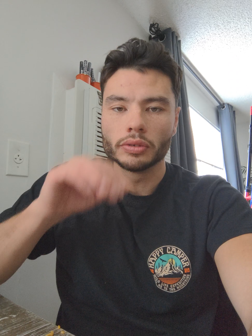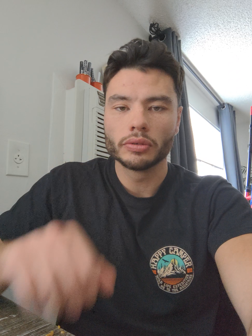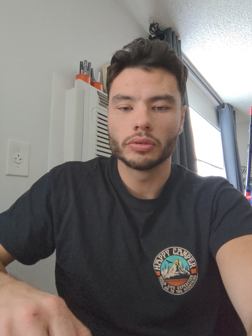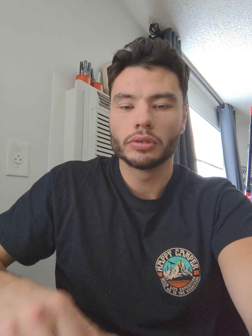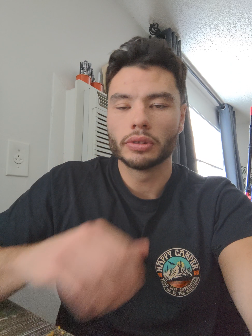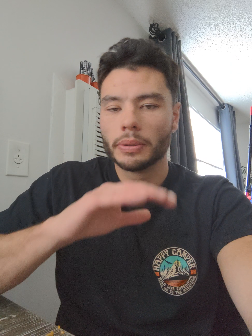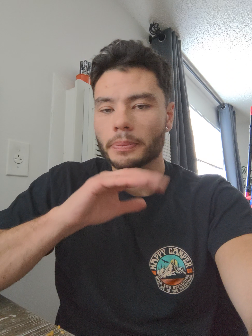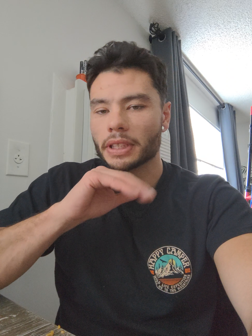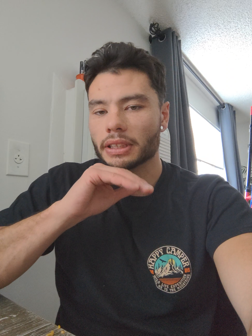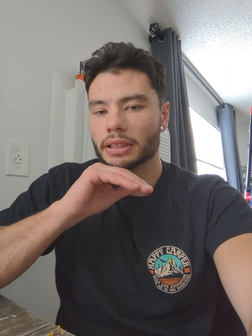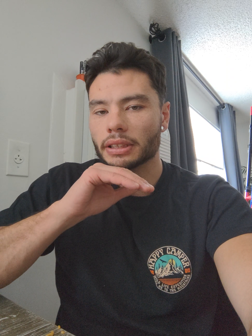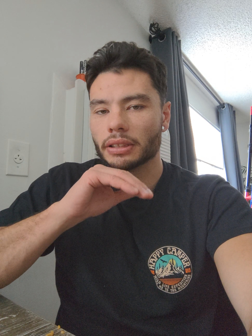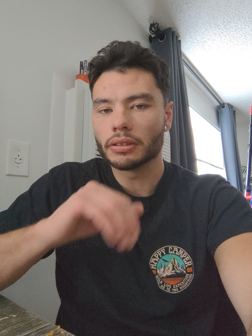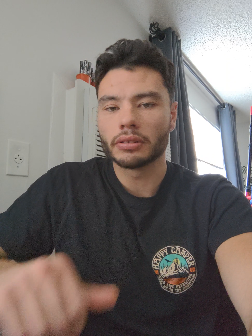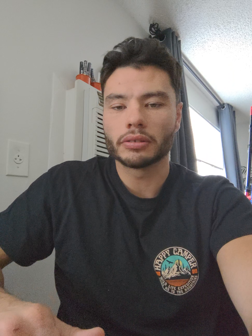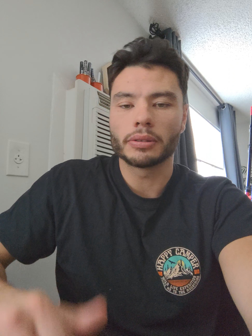pig